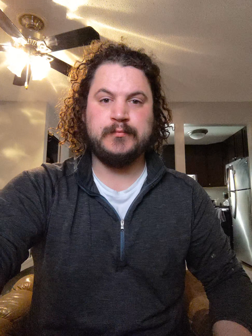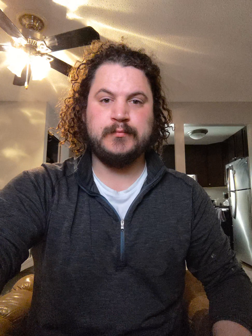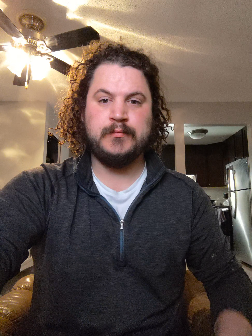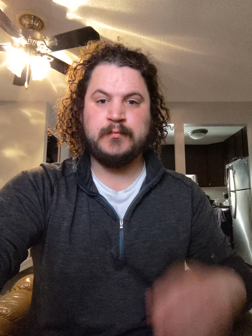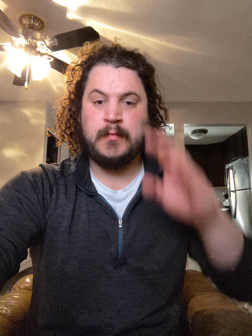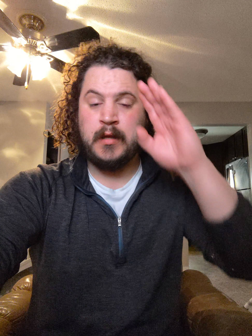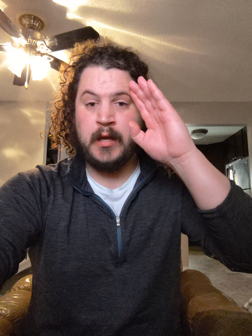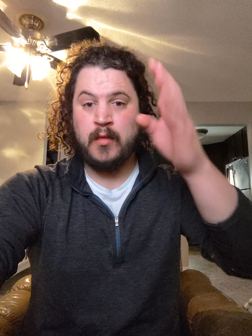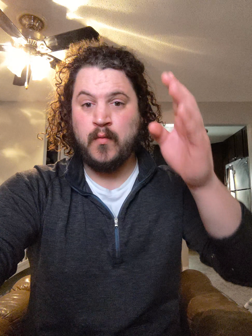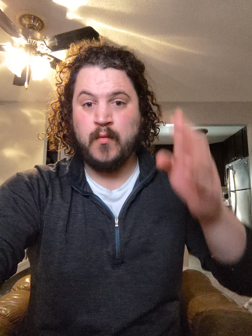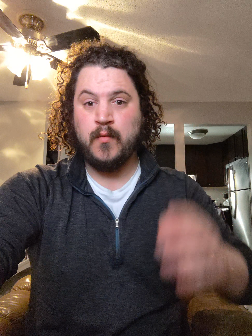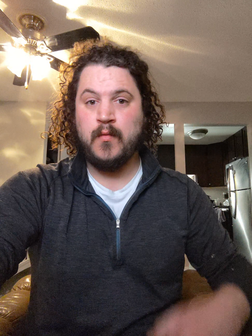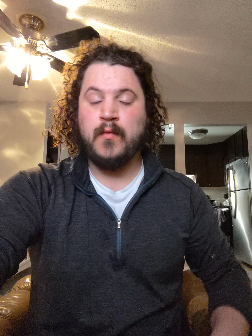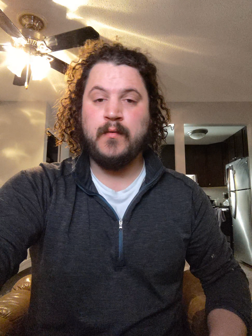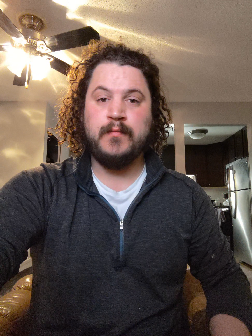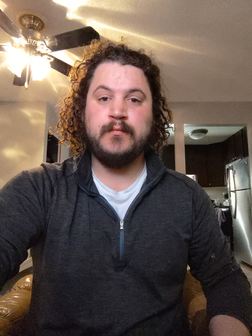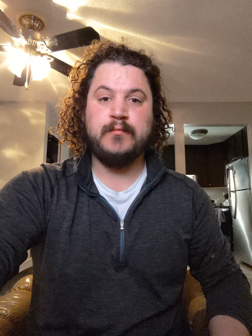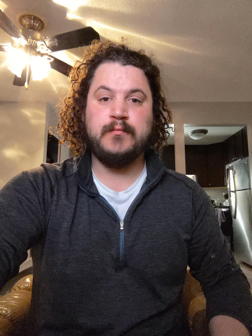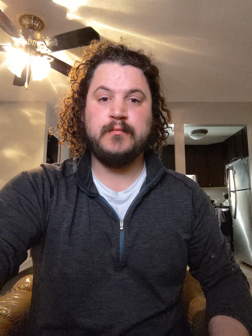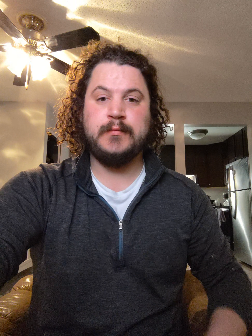hello